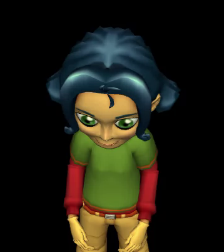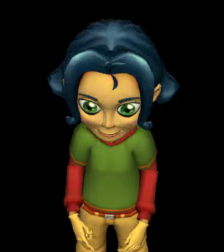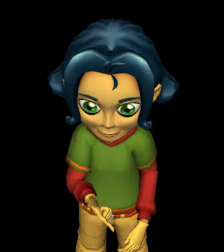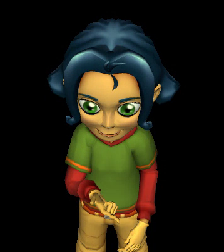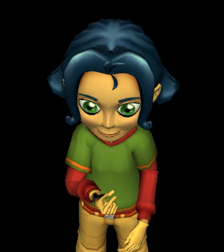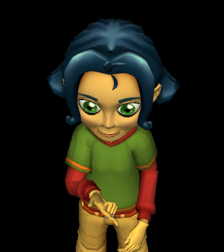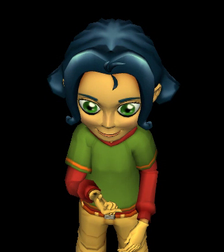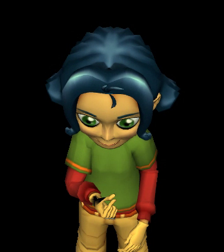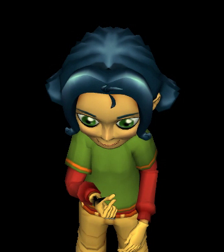زوج